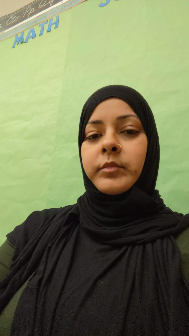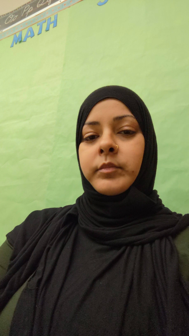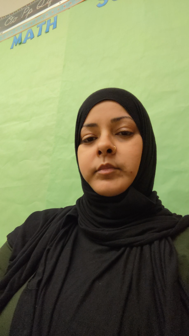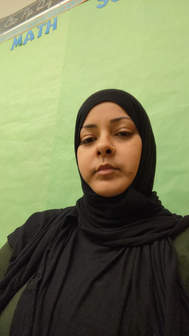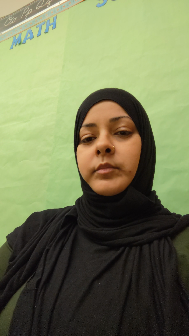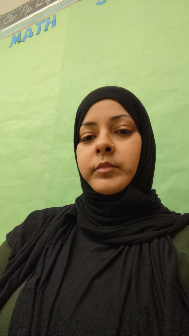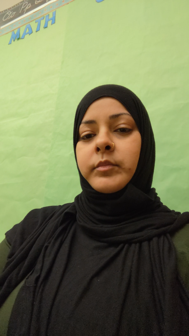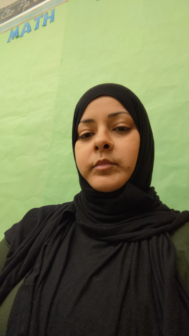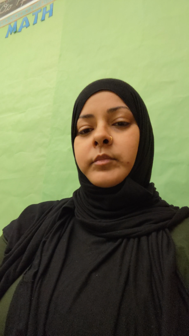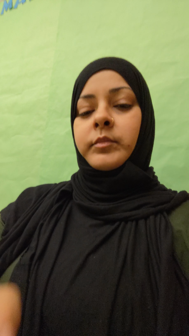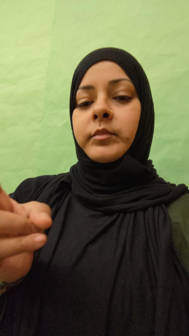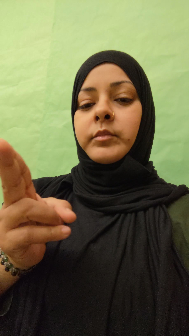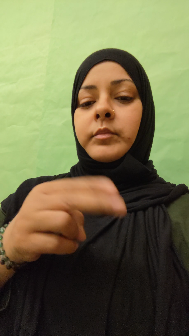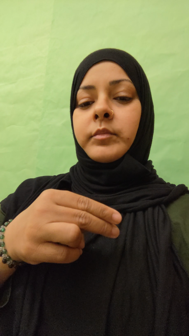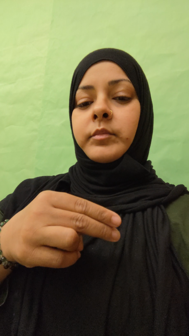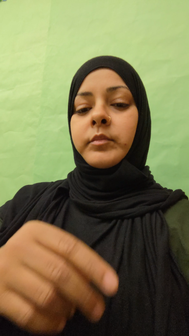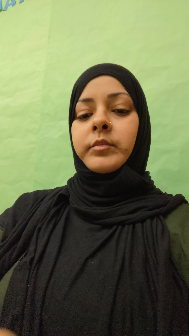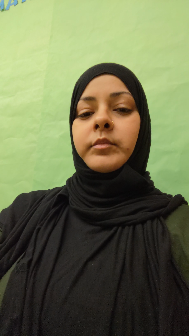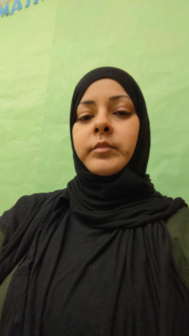belt